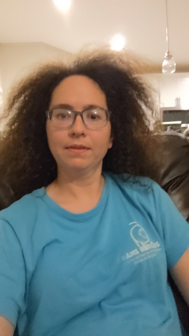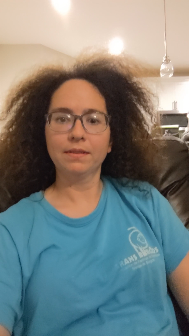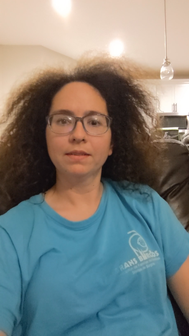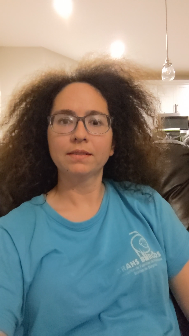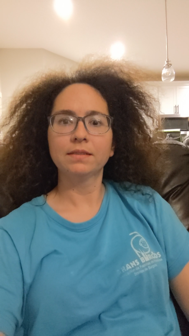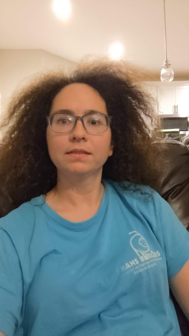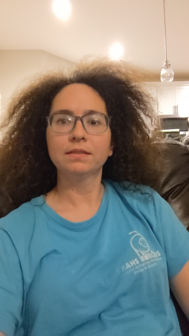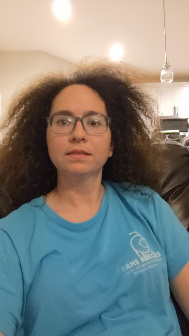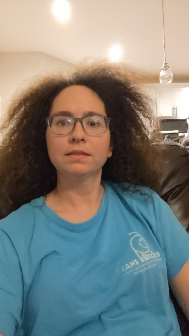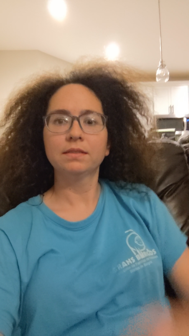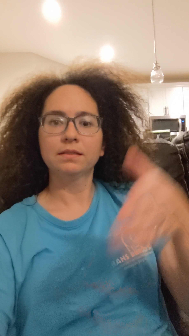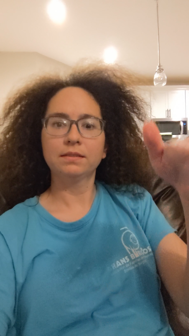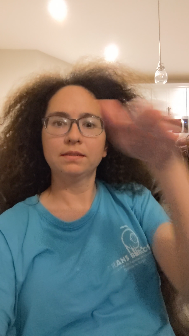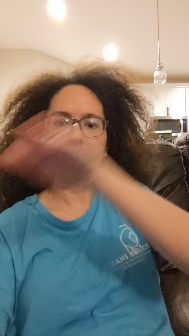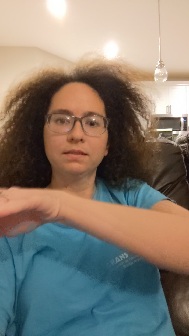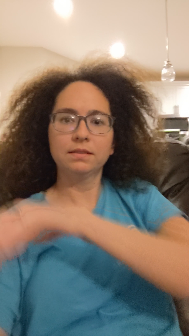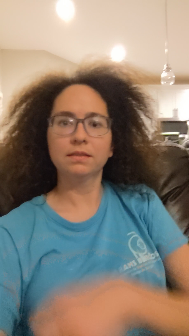cover